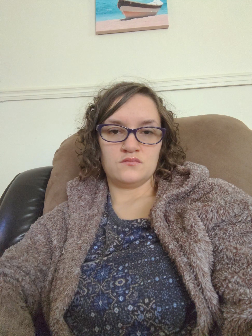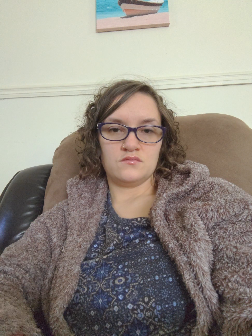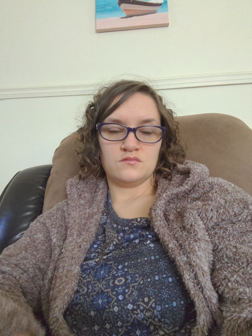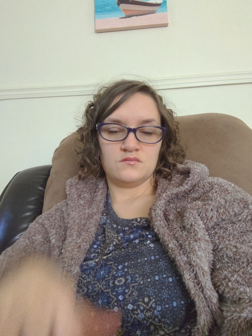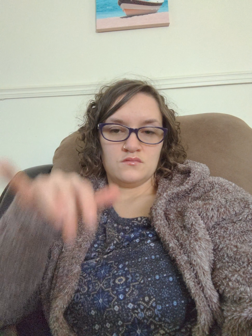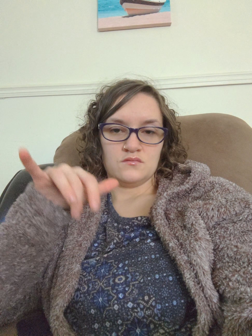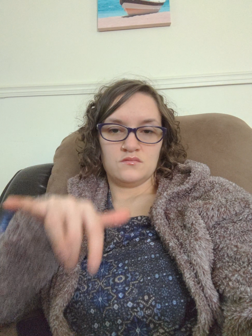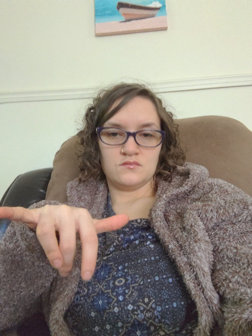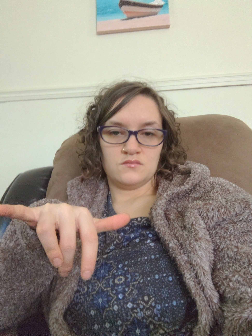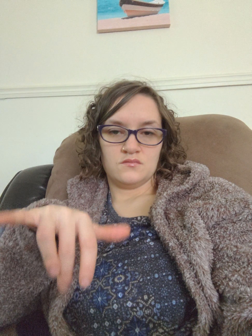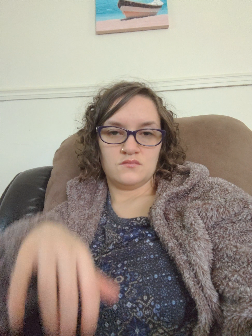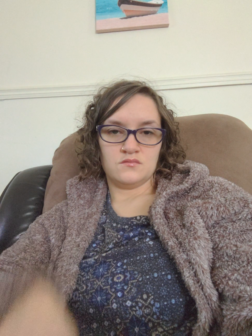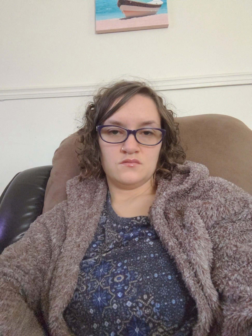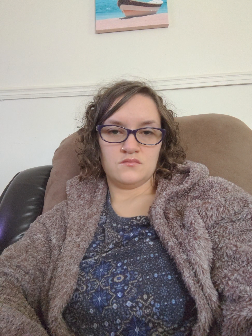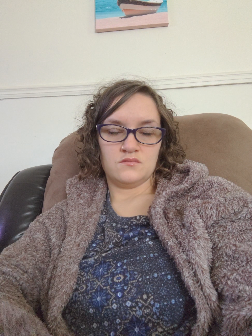stay